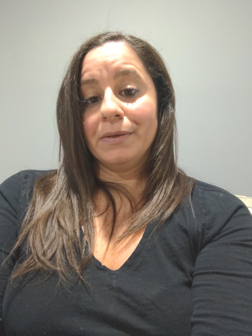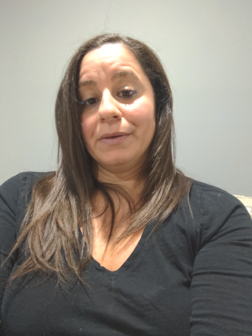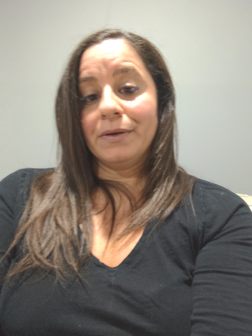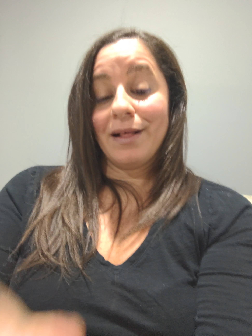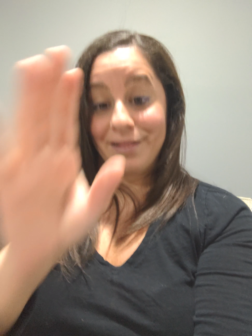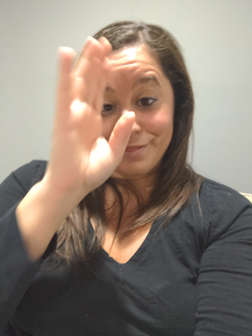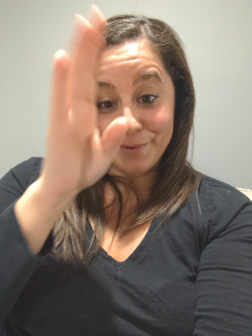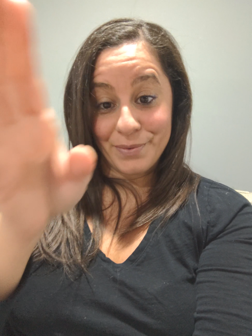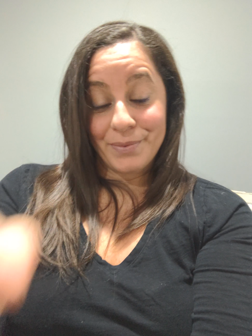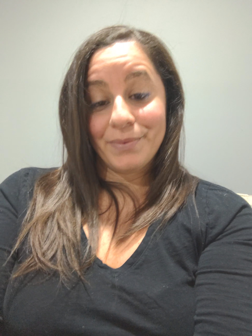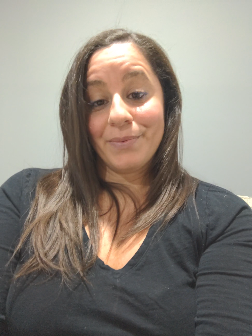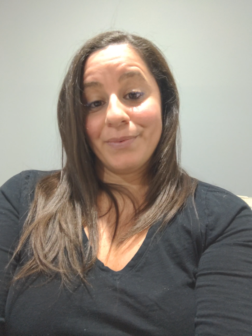hello